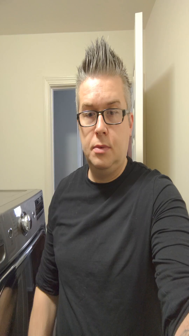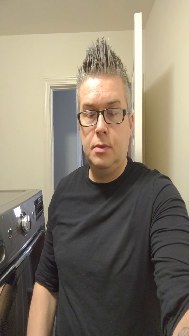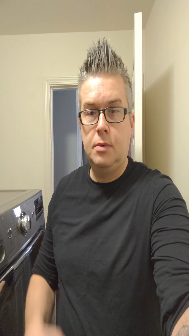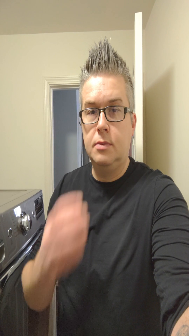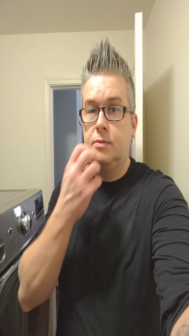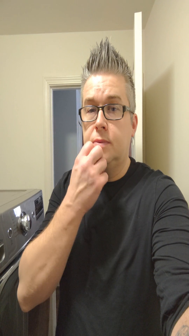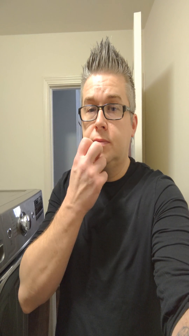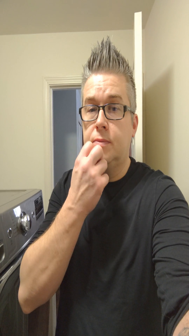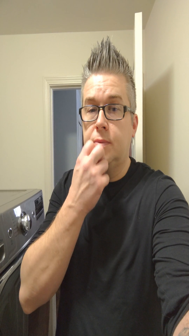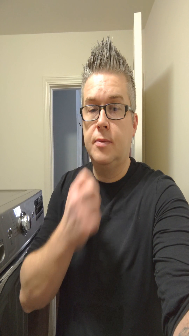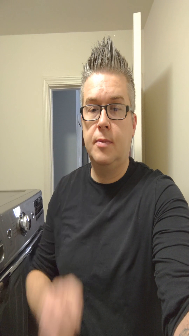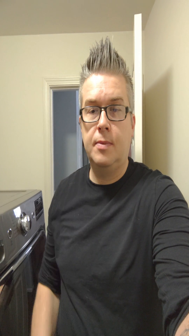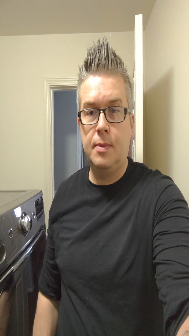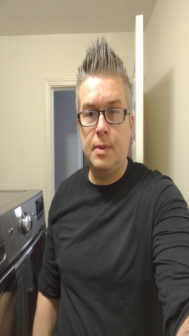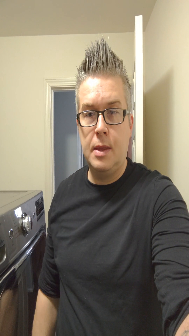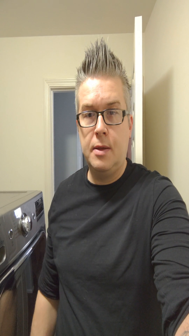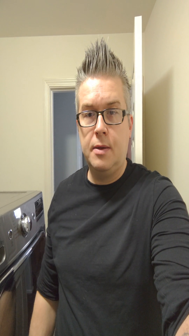underwear